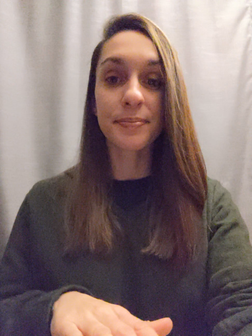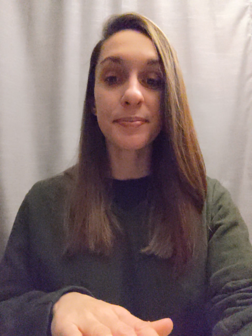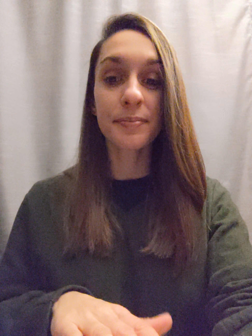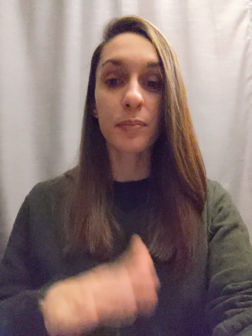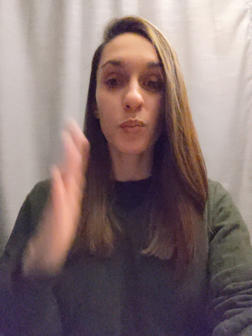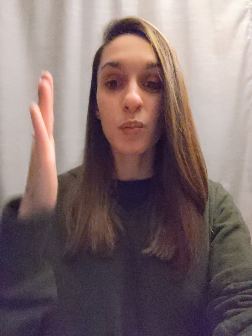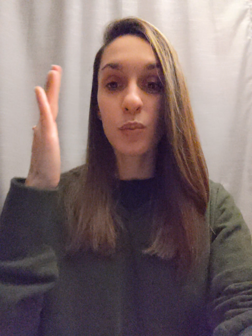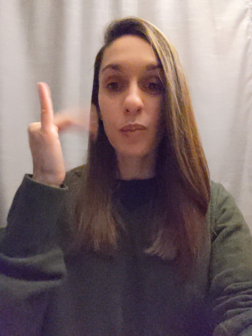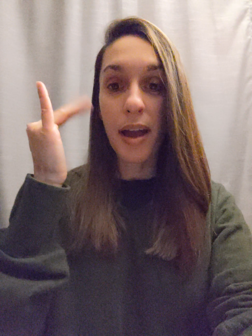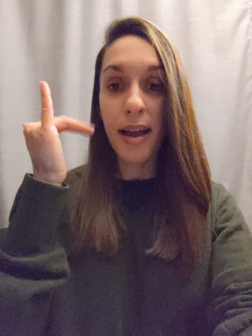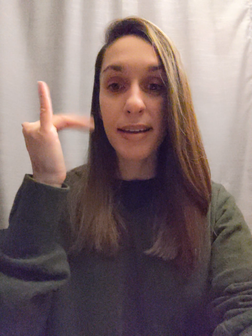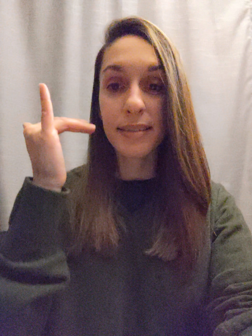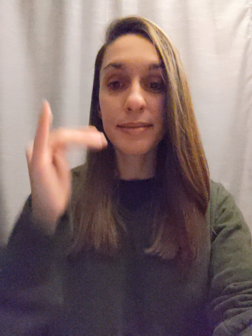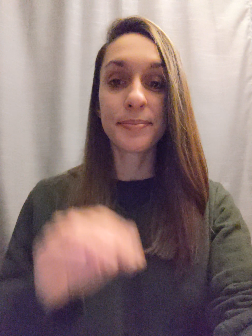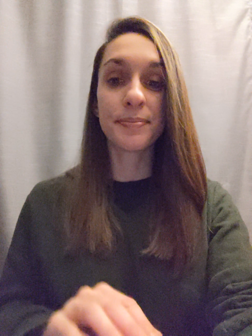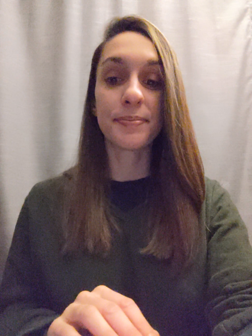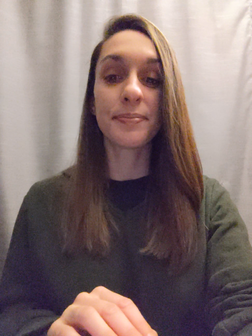why